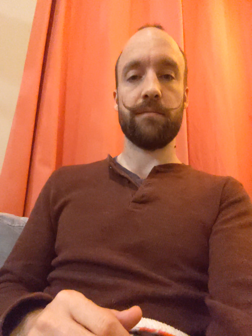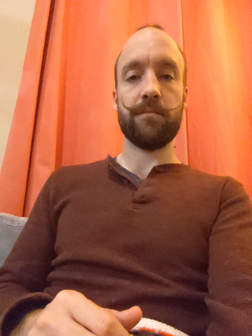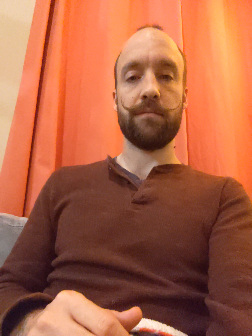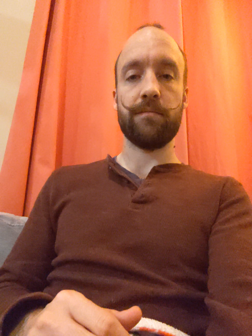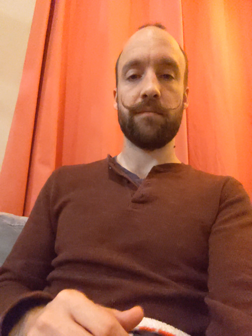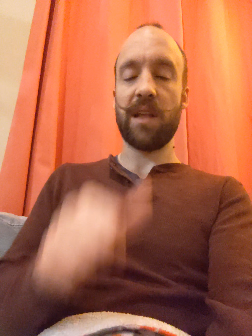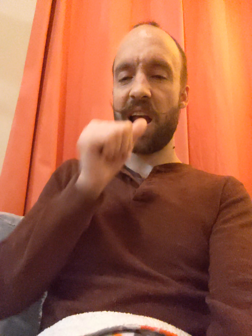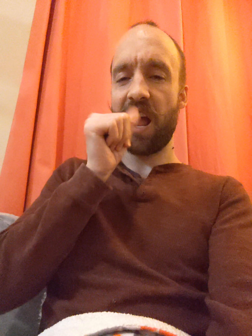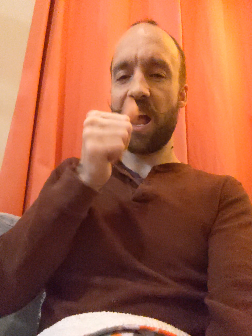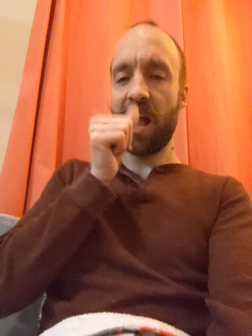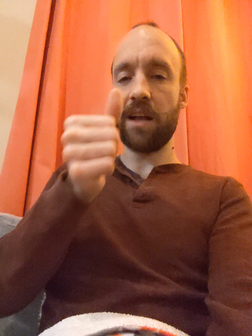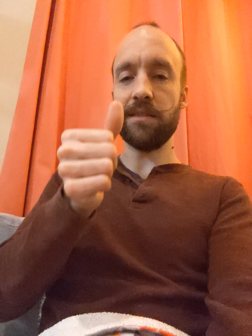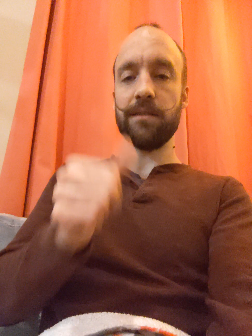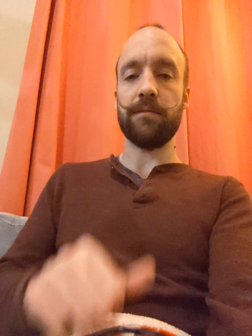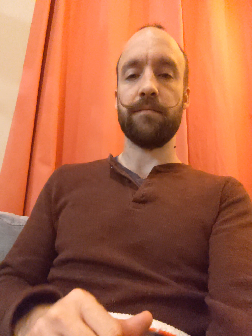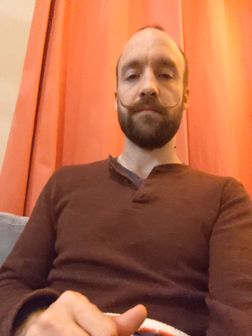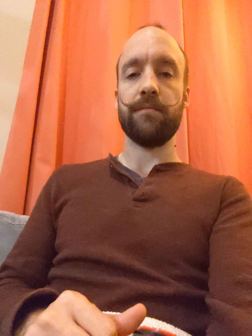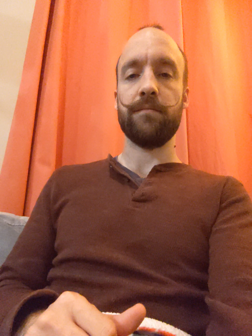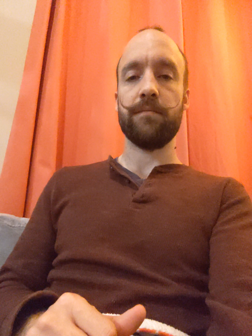nuts